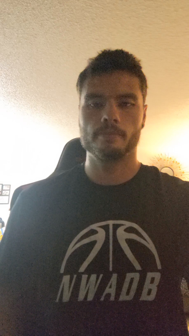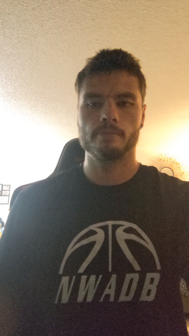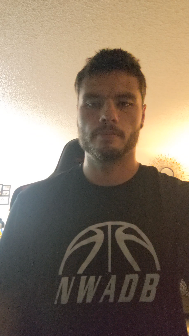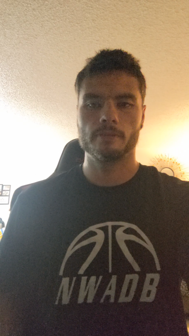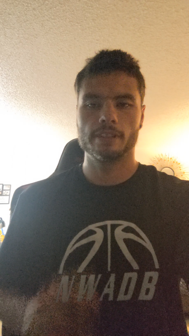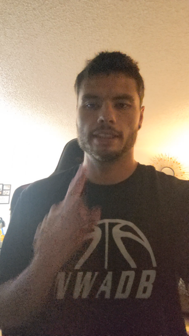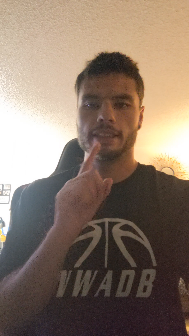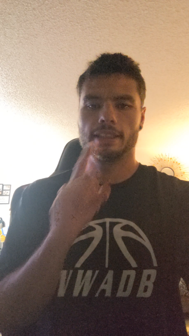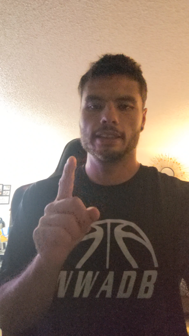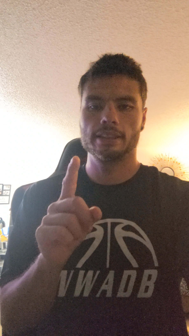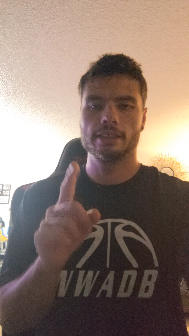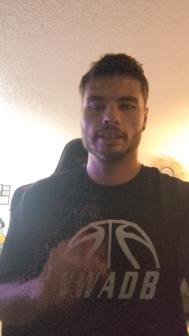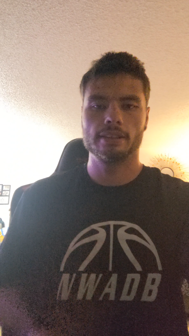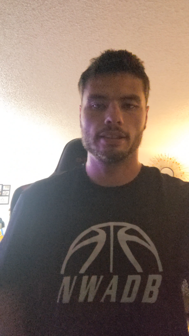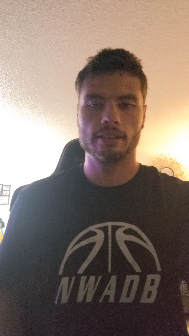is